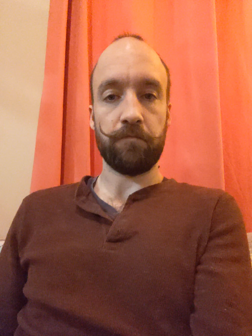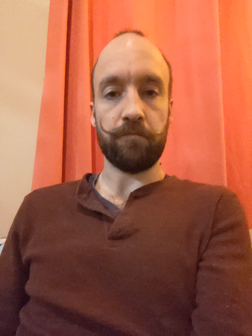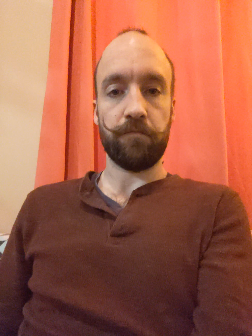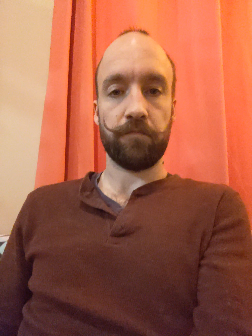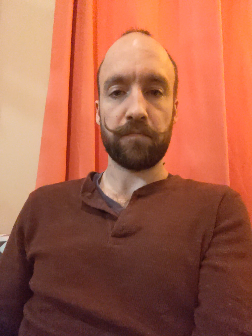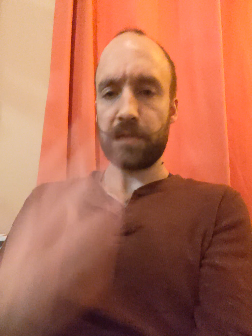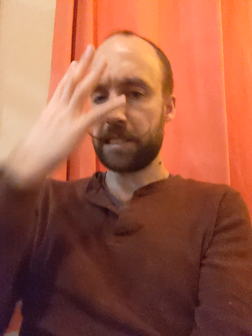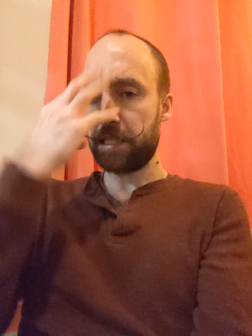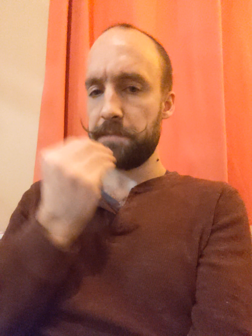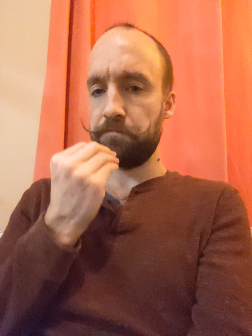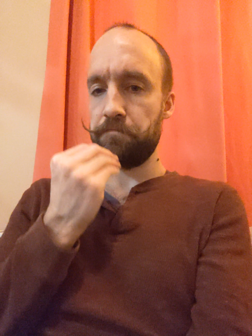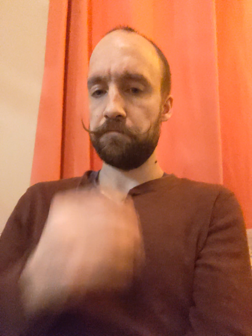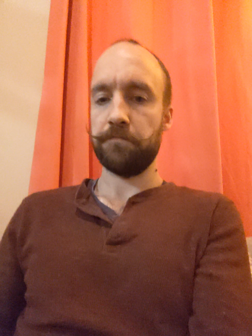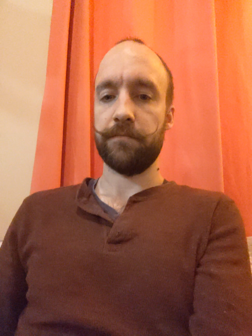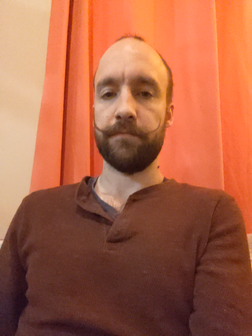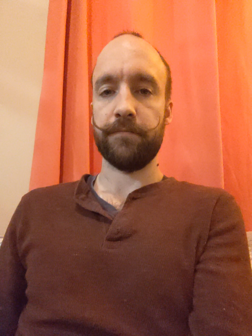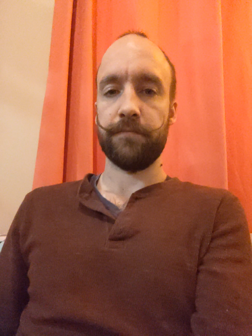sleep